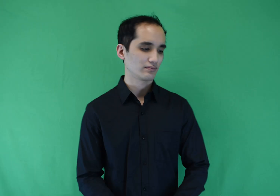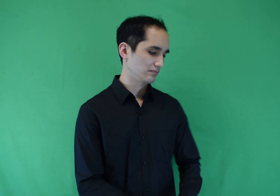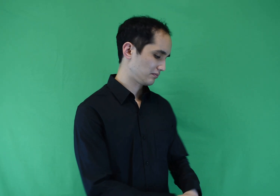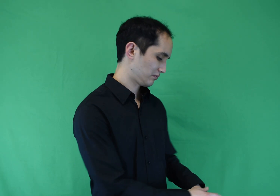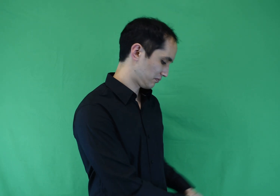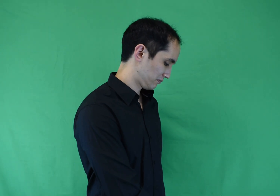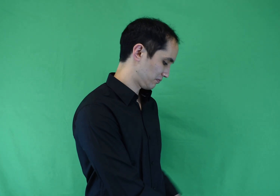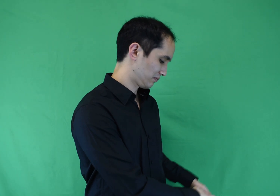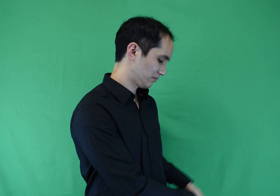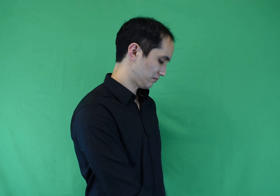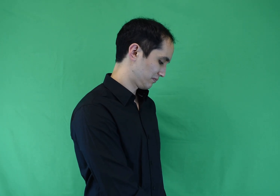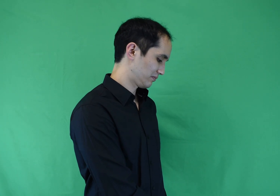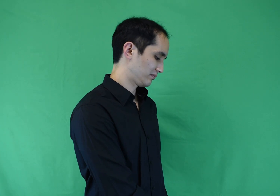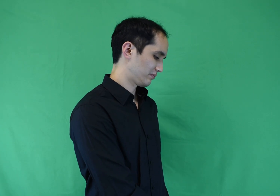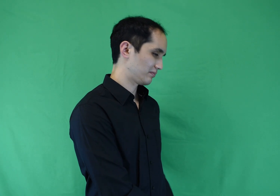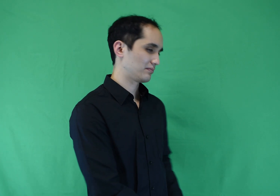pierna